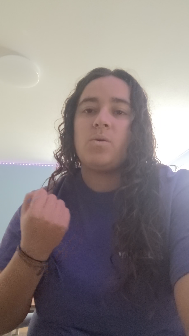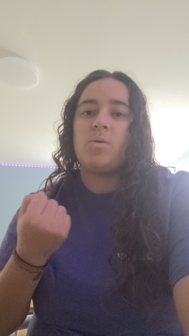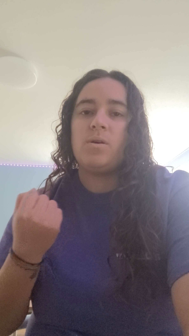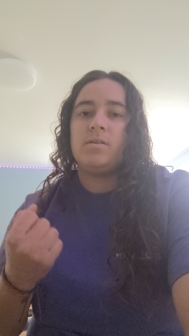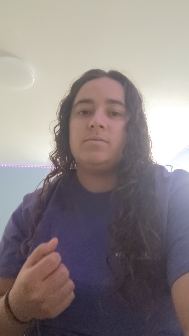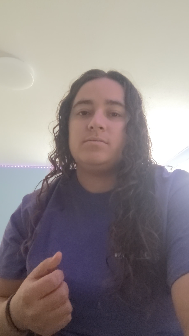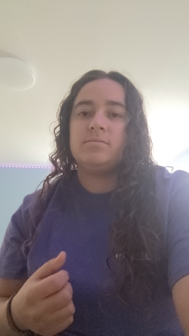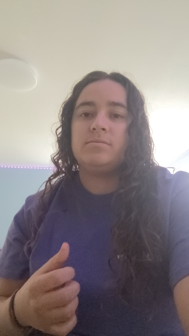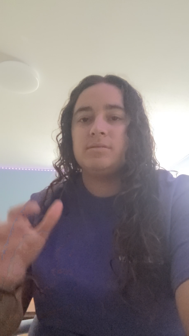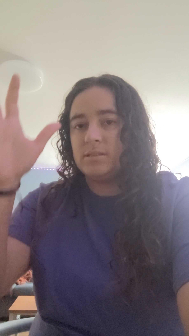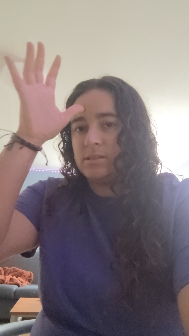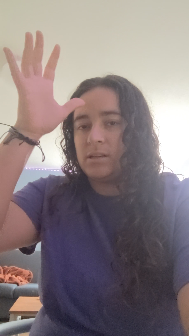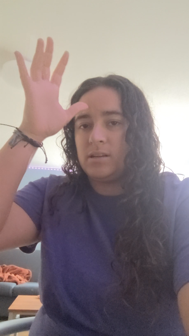daddy